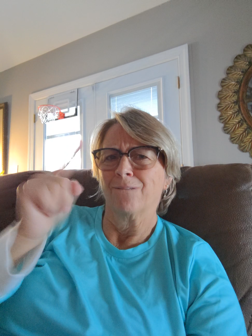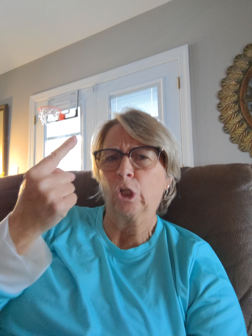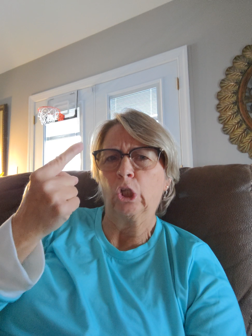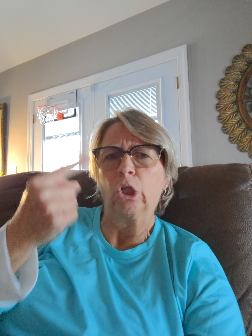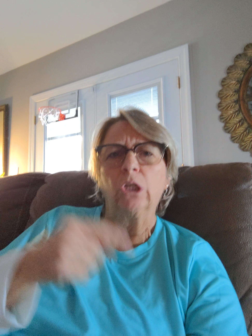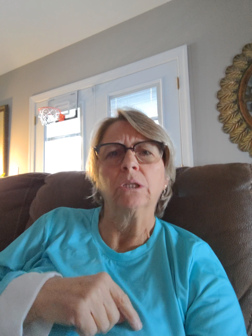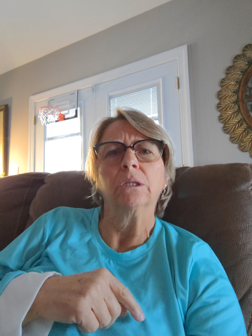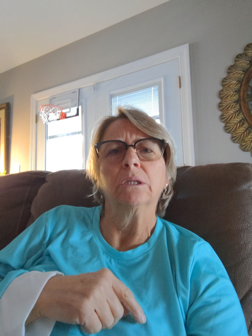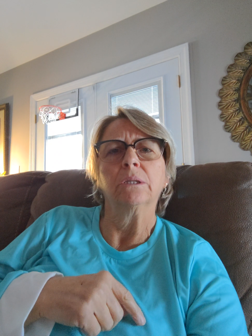first